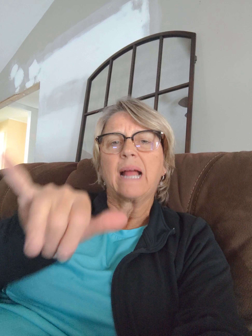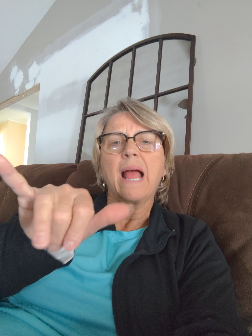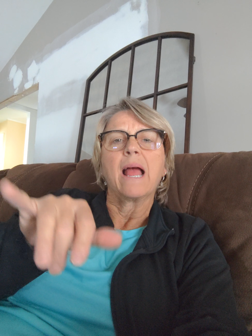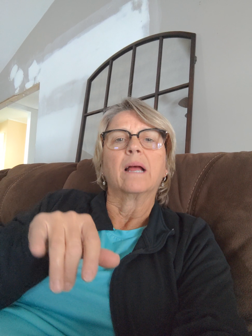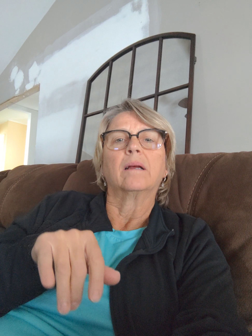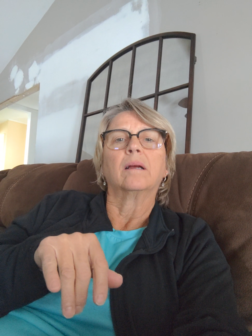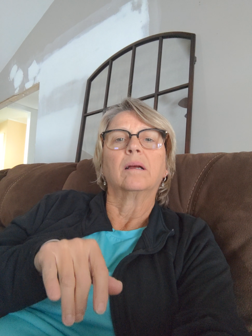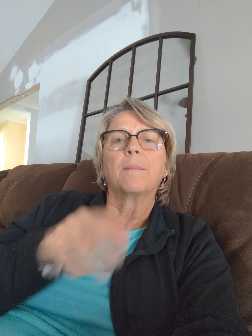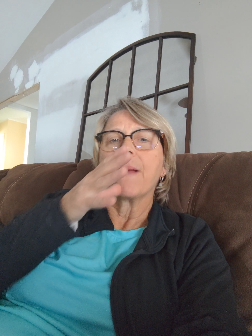stay